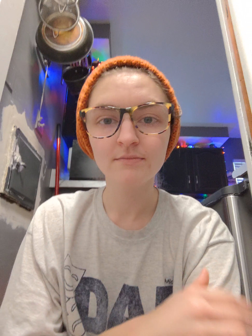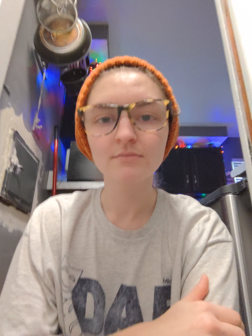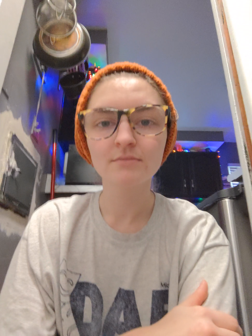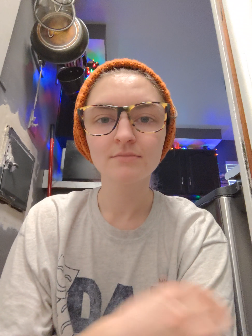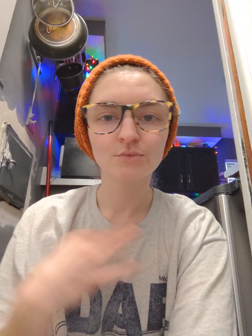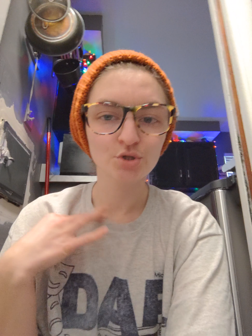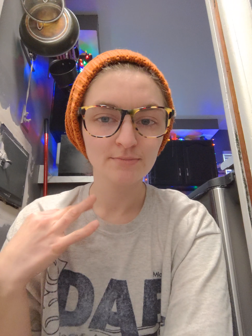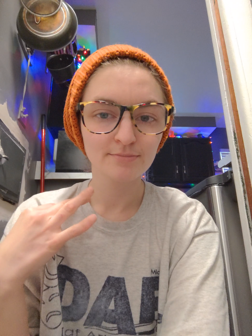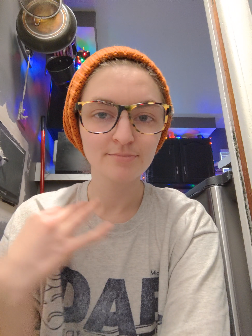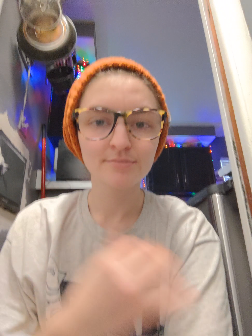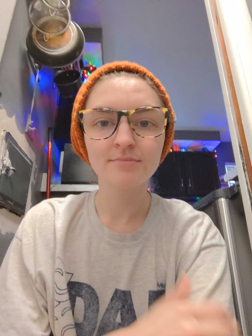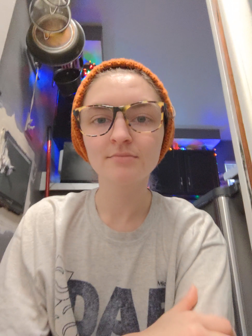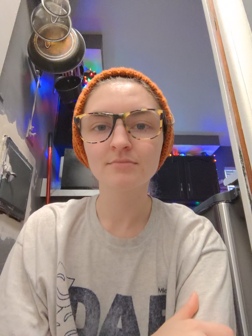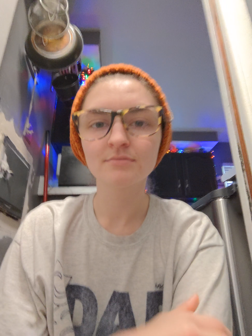shirt